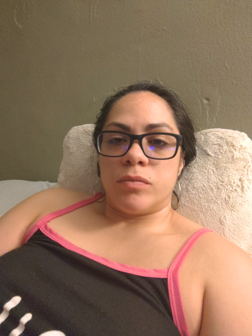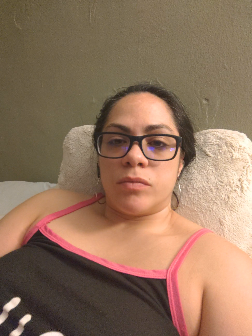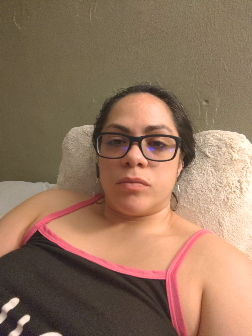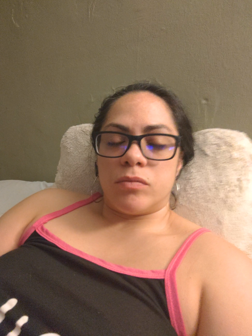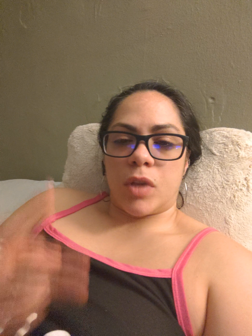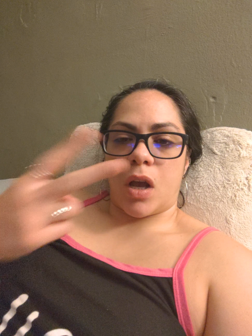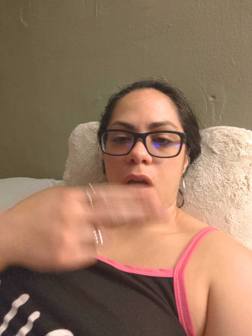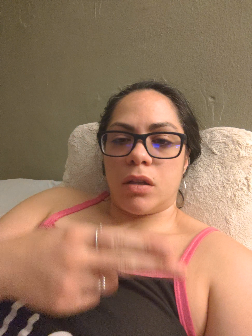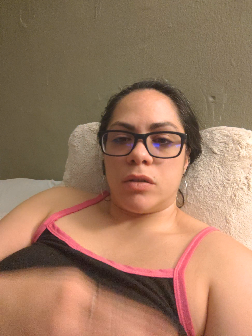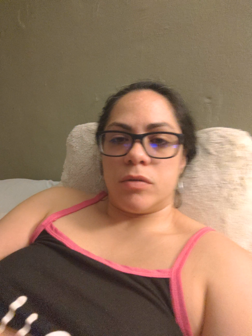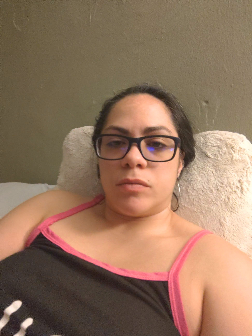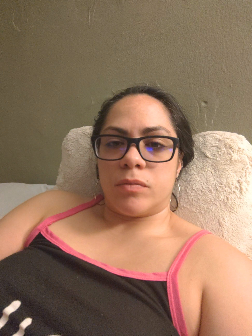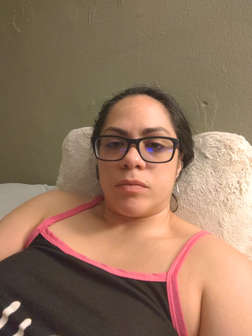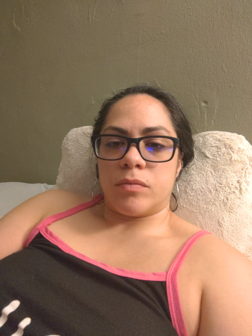cut